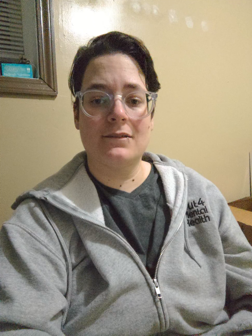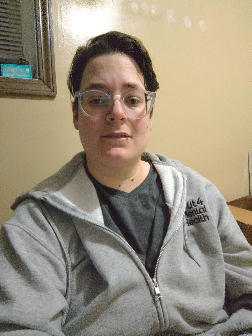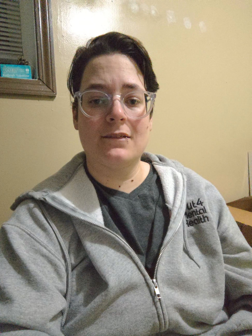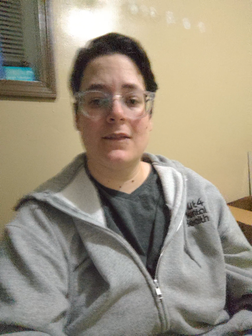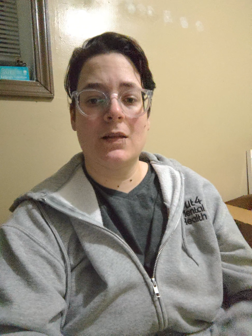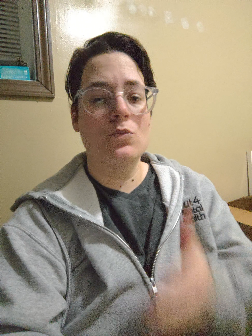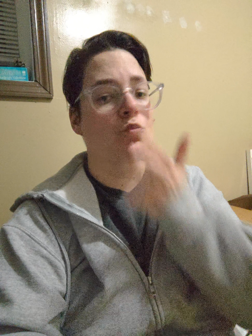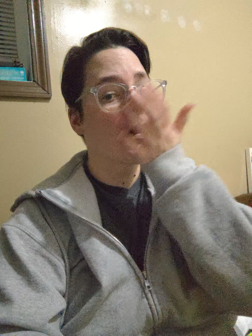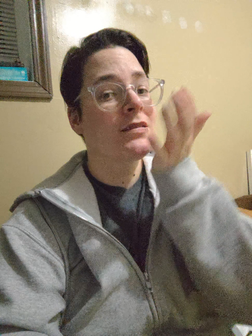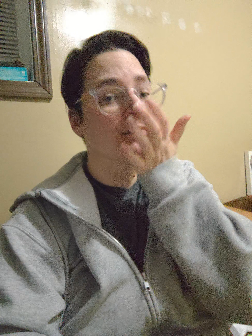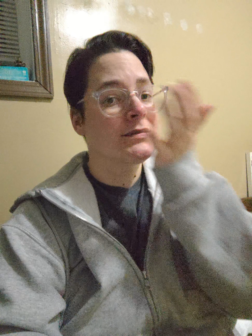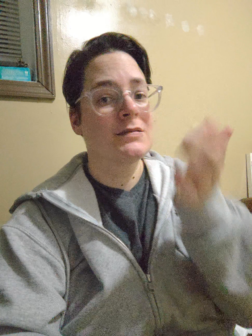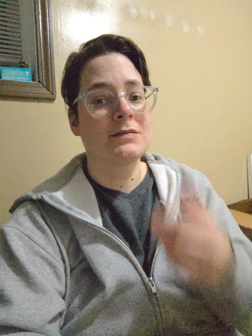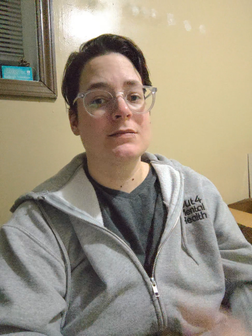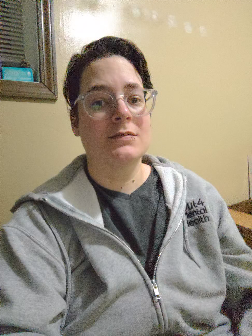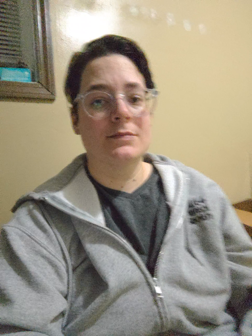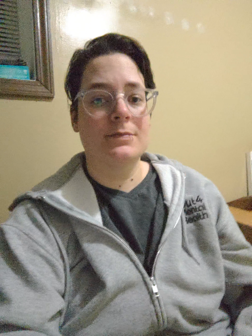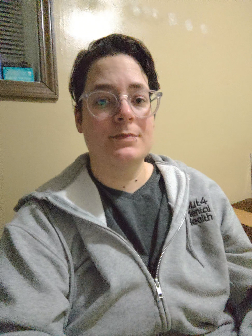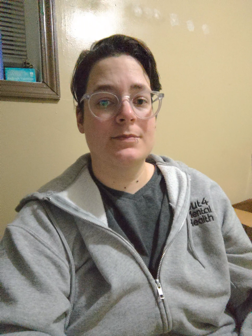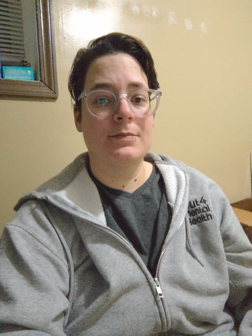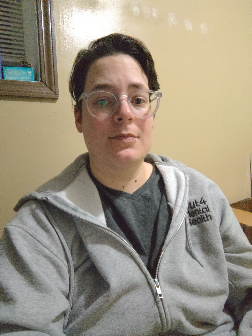grass